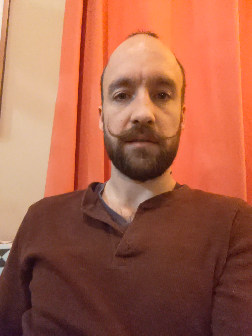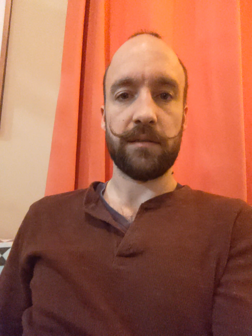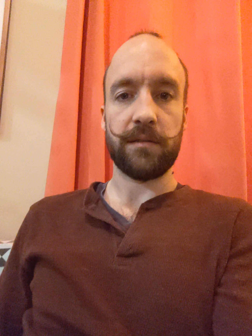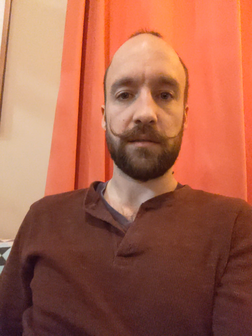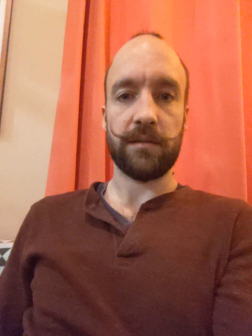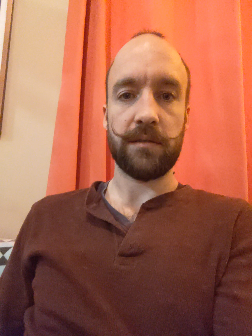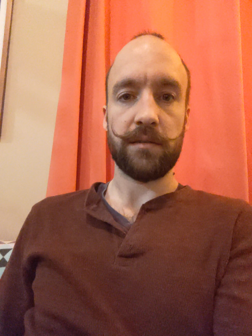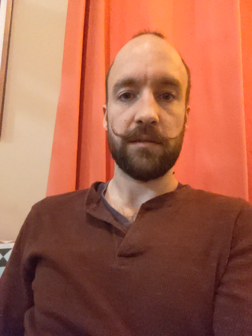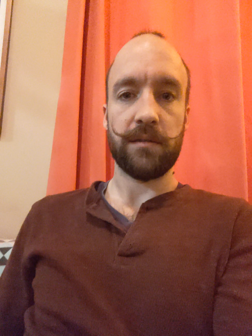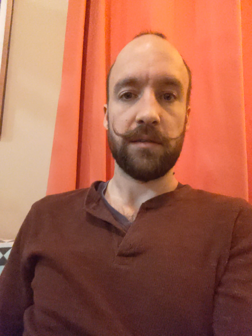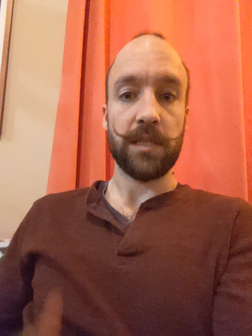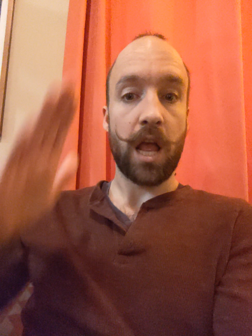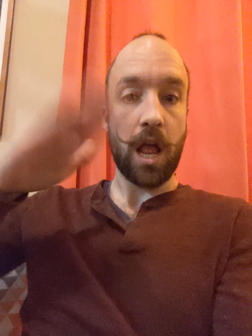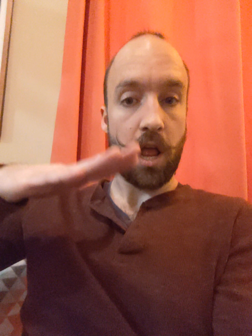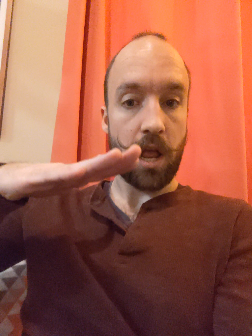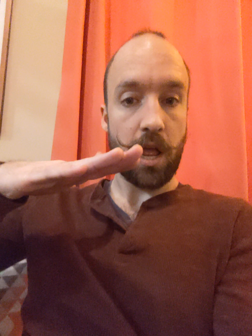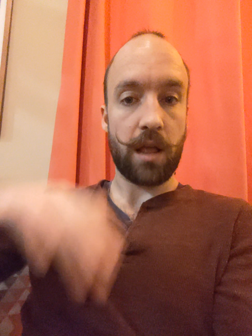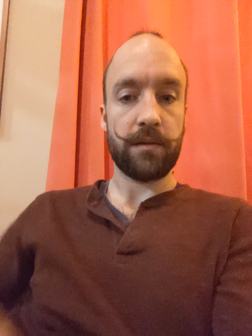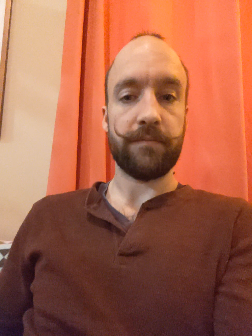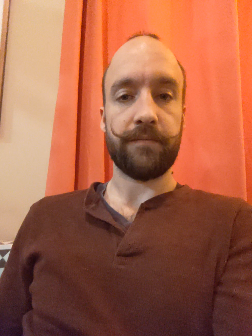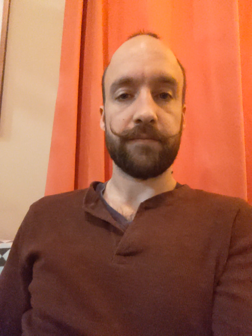on